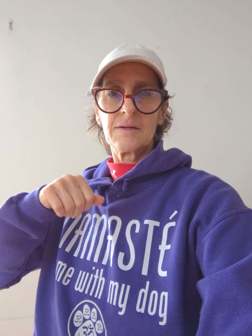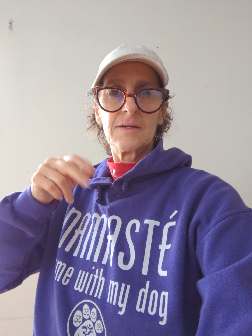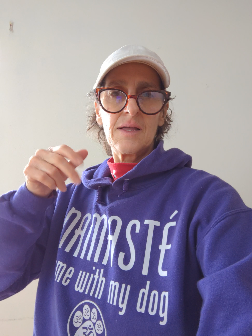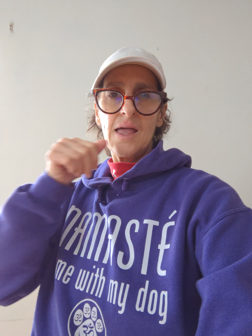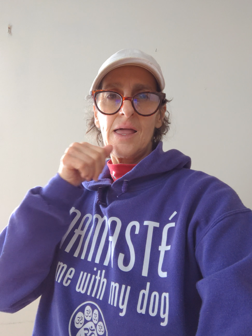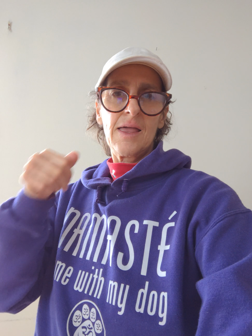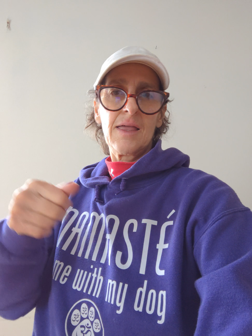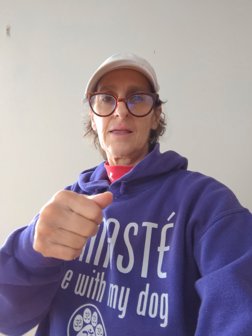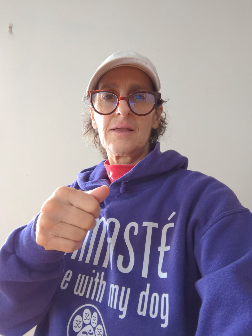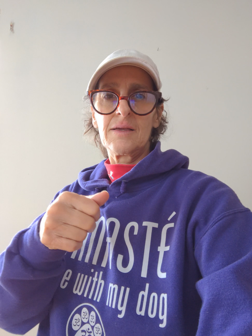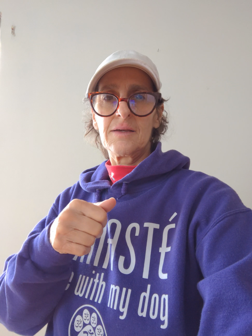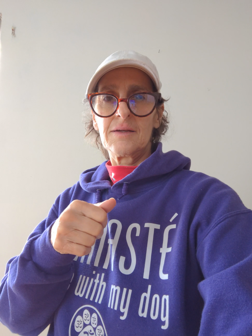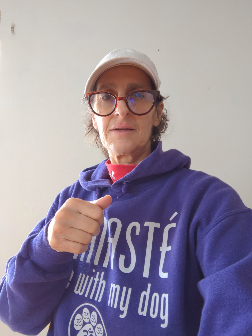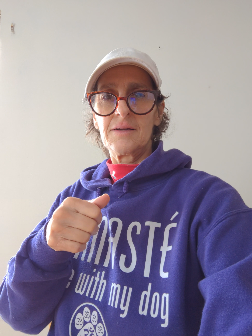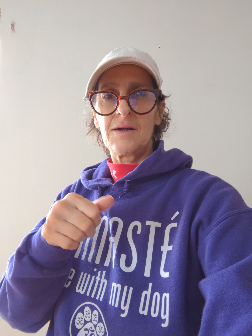hide